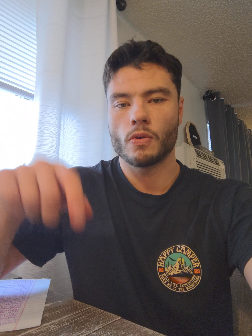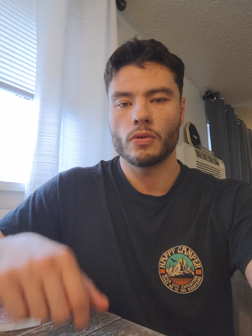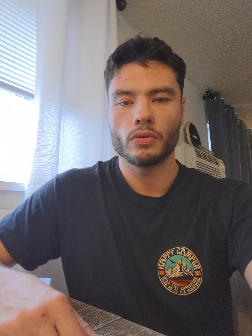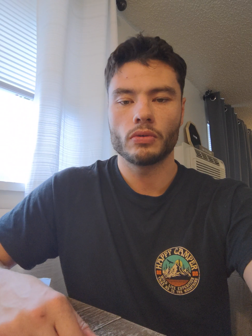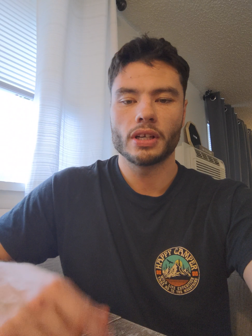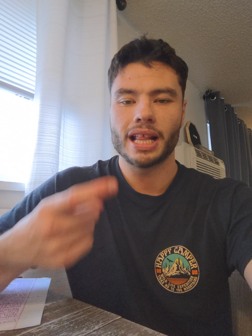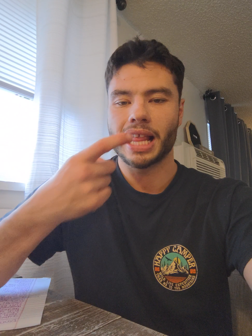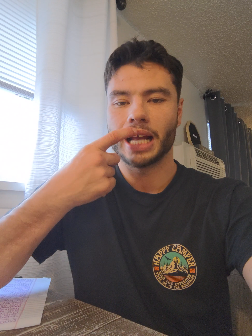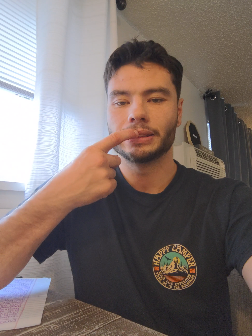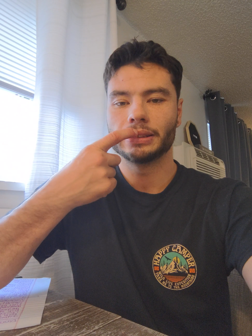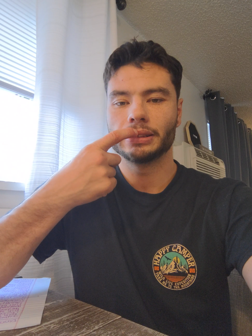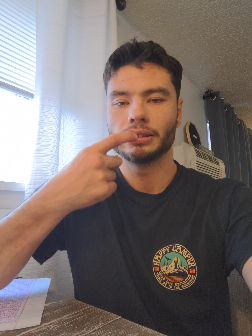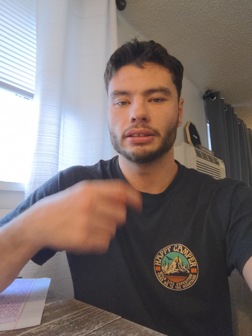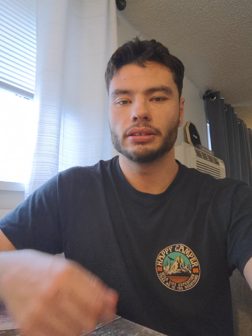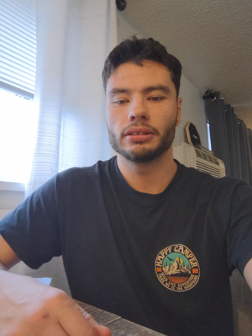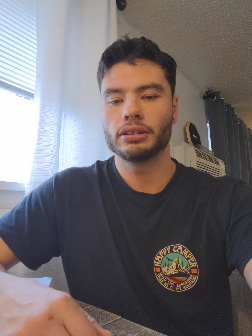window